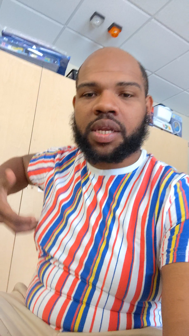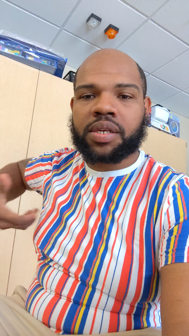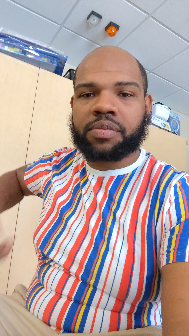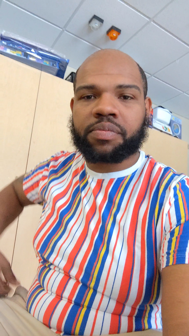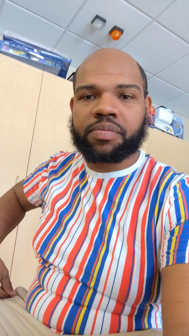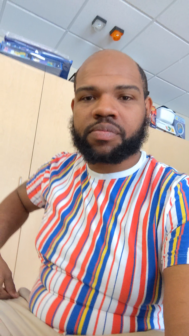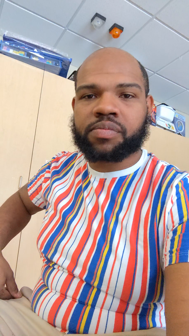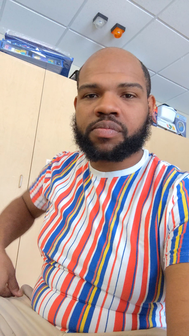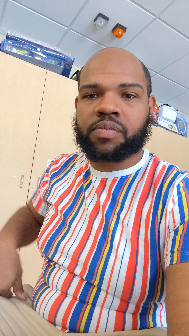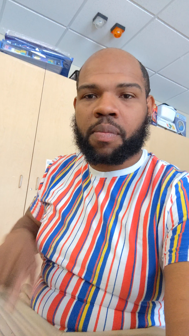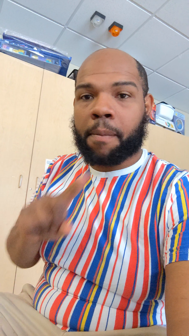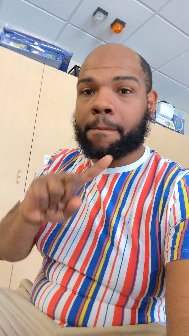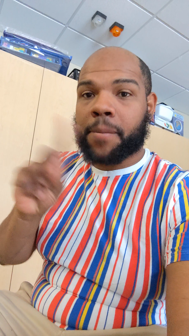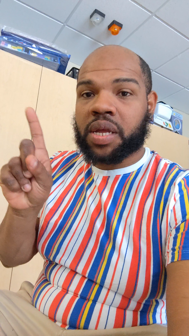but